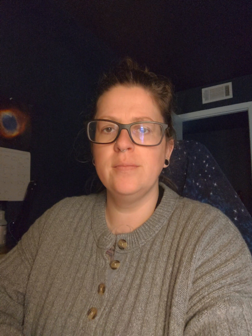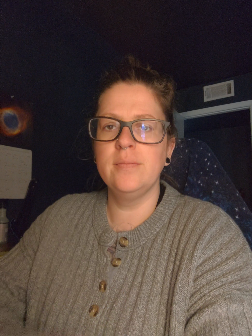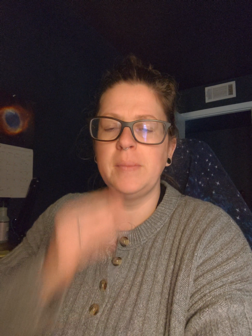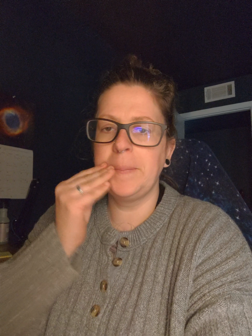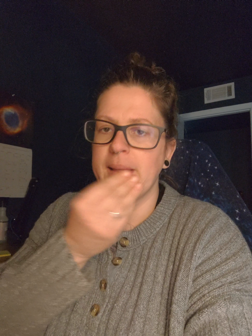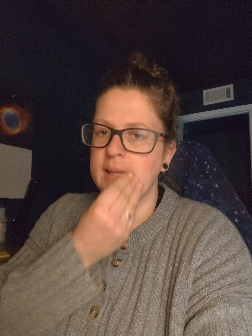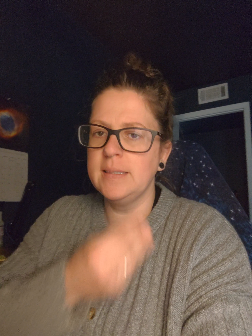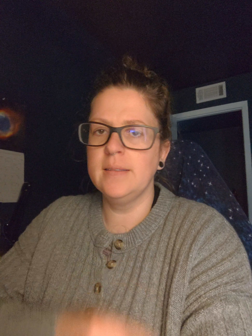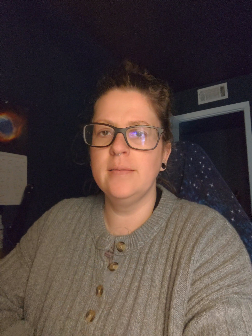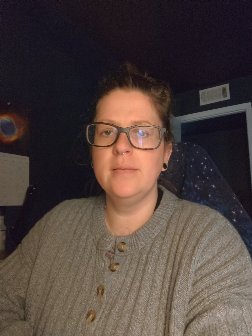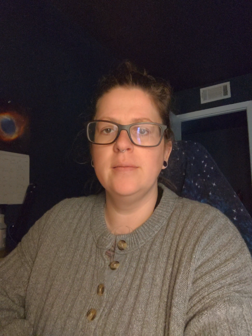napkin